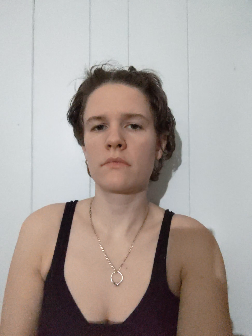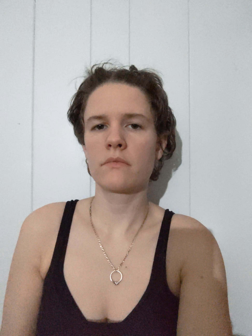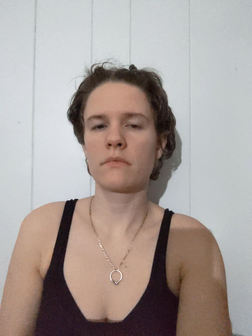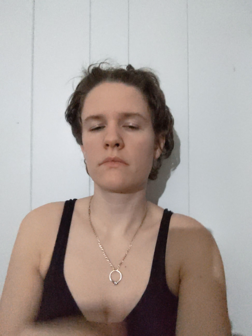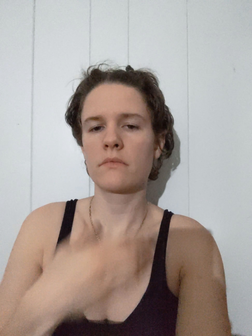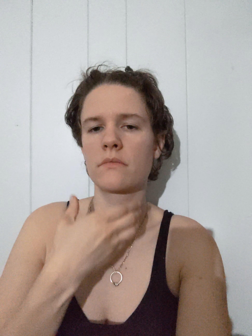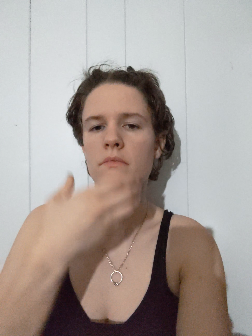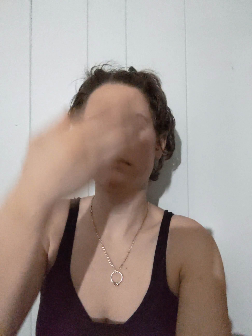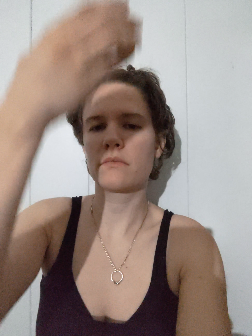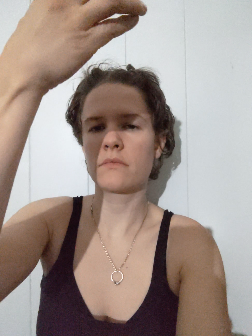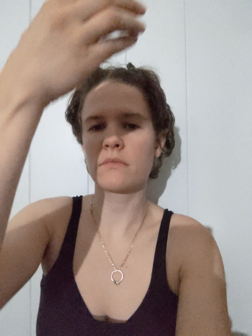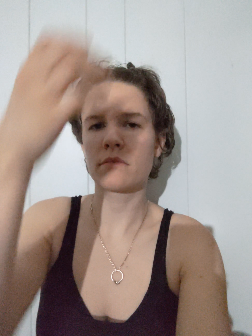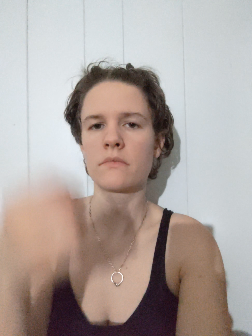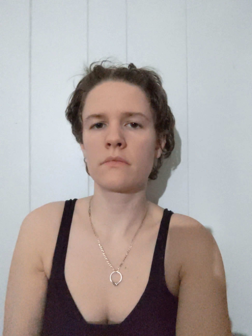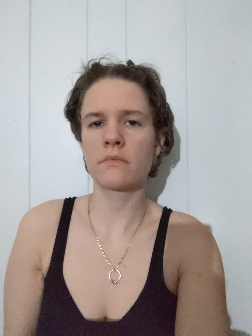giraffe